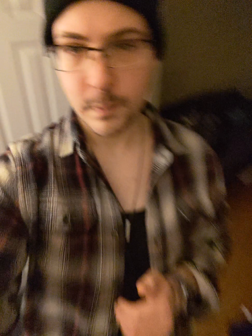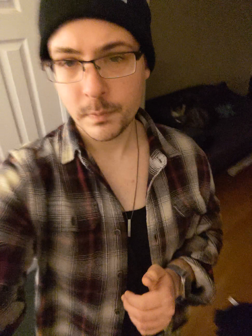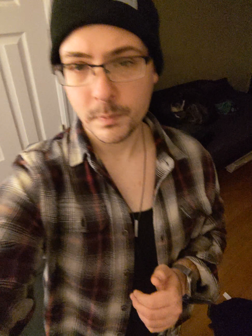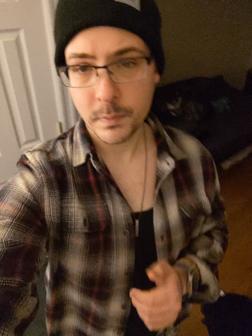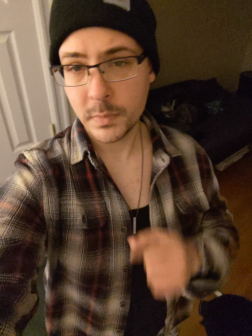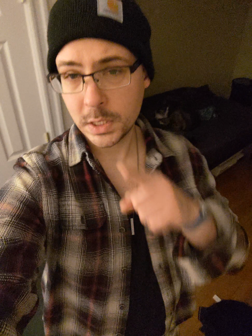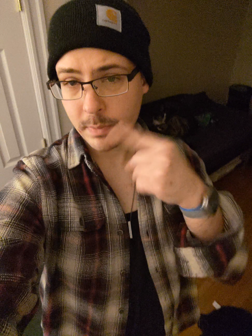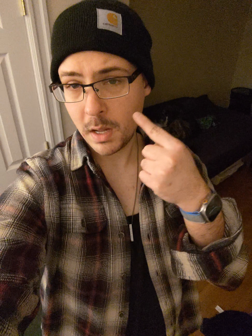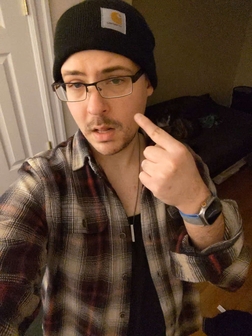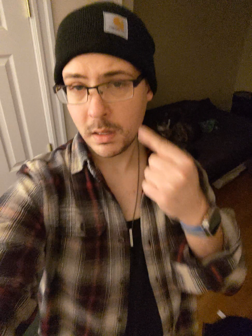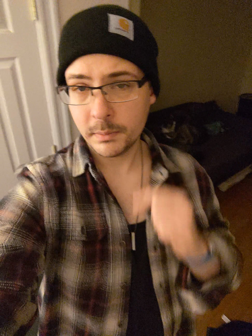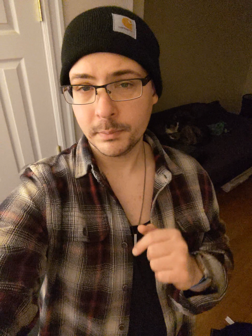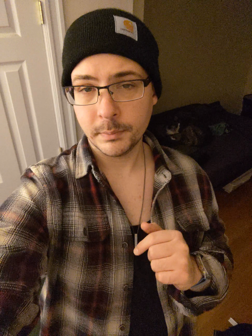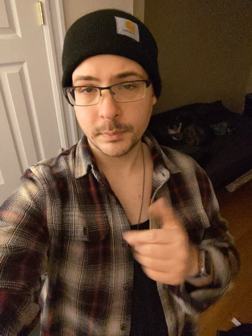smile